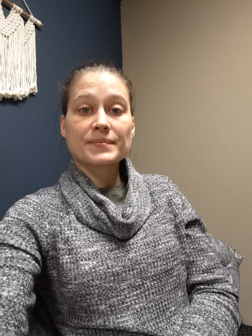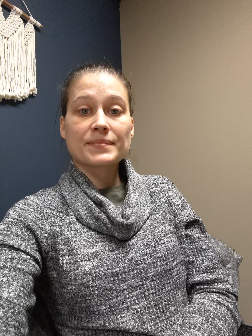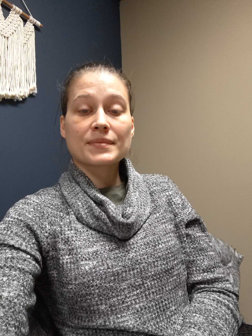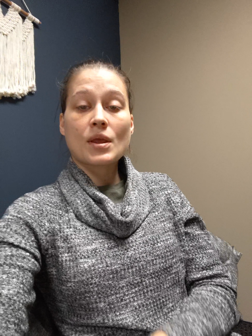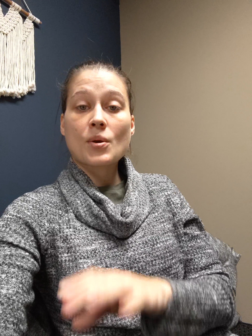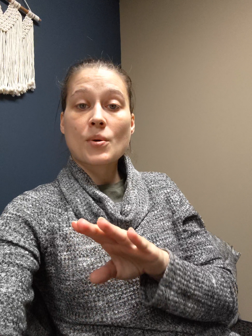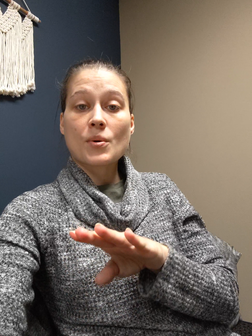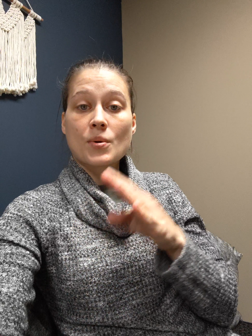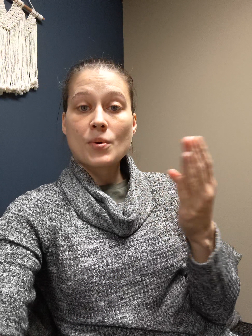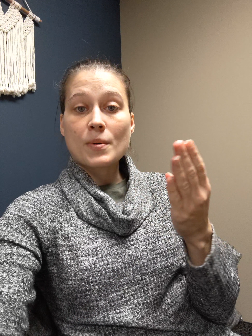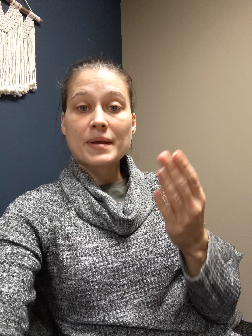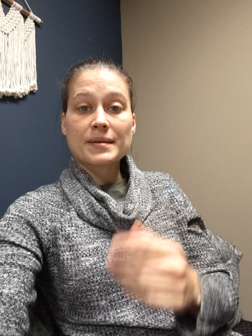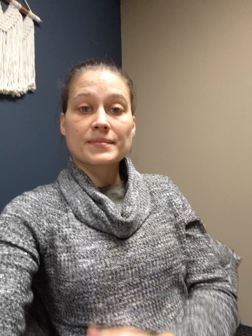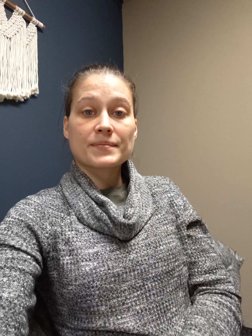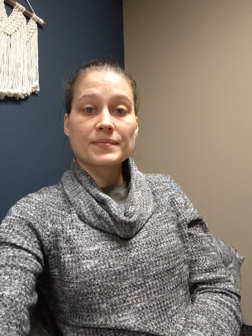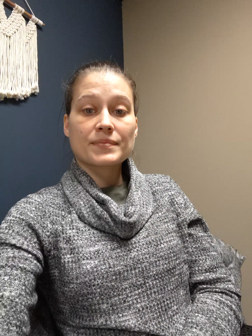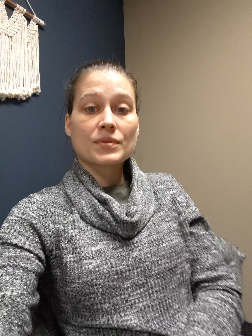open